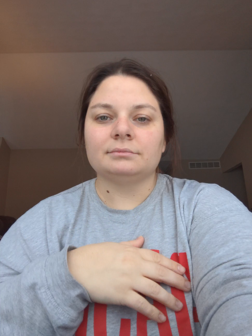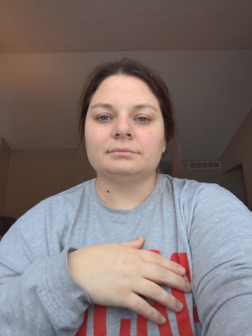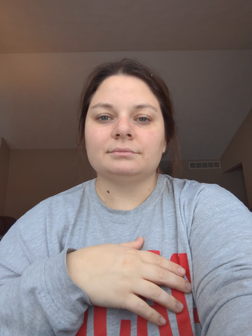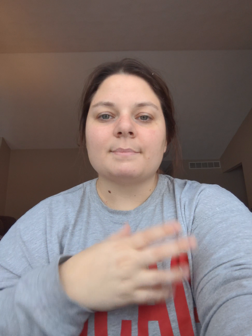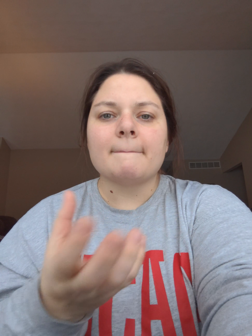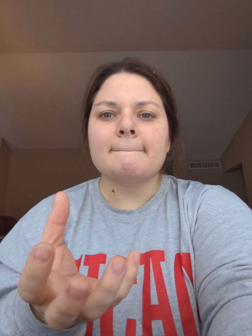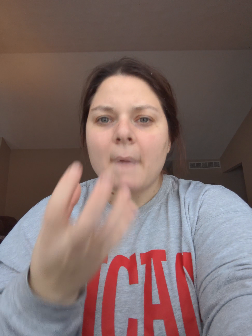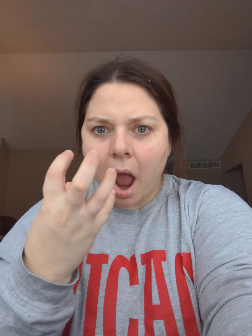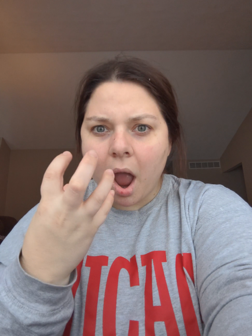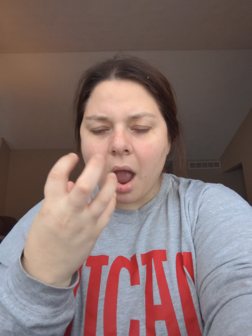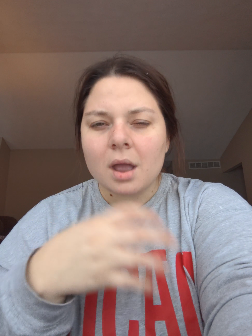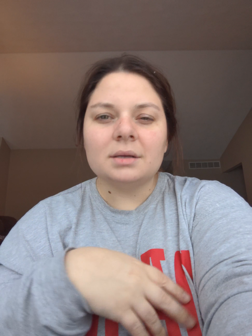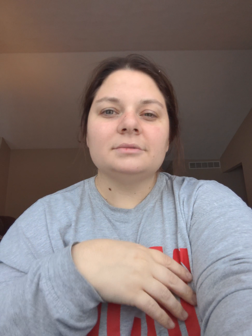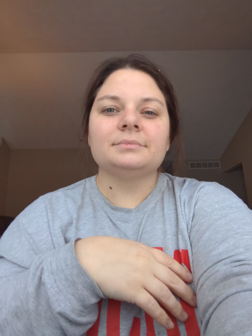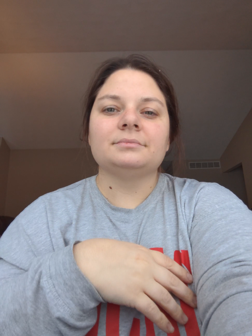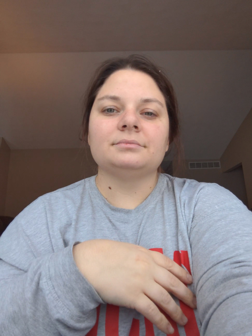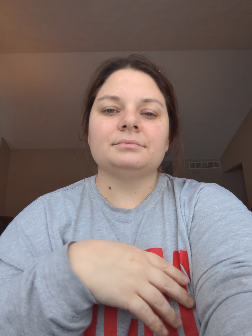mad